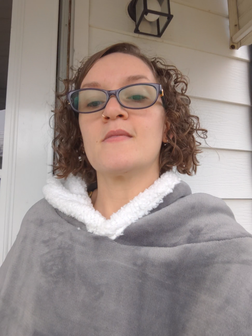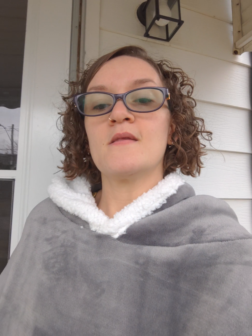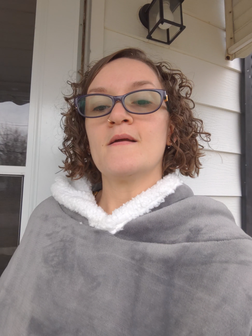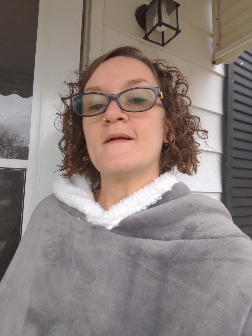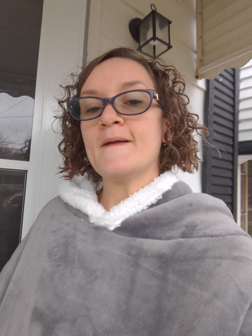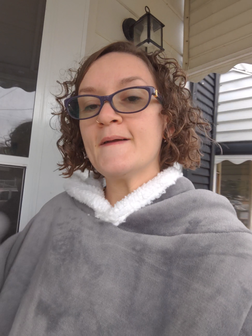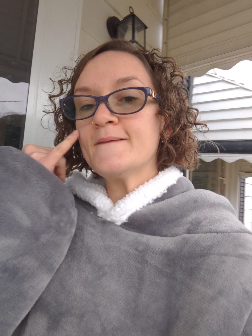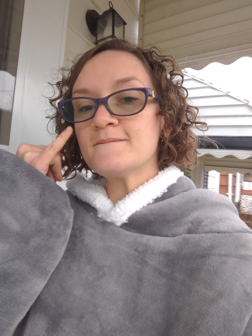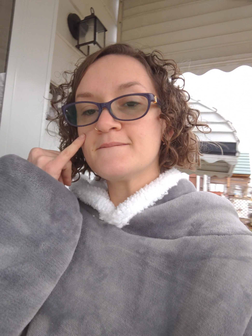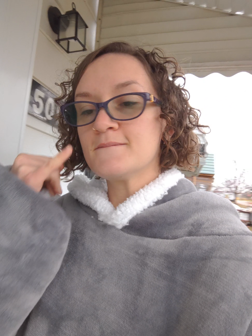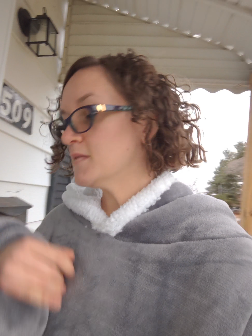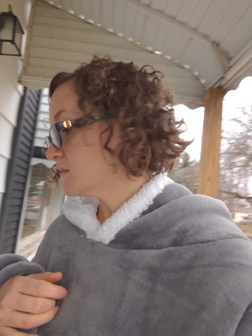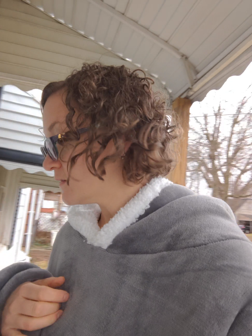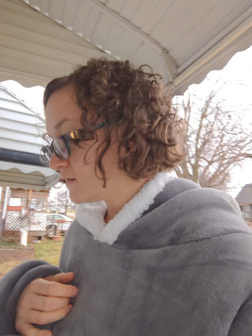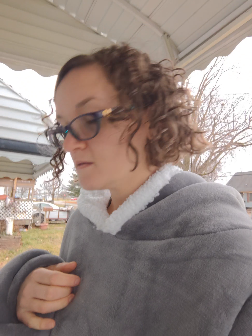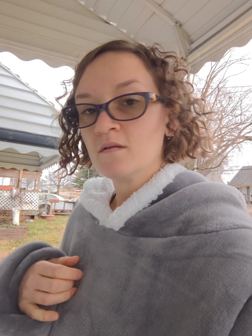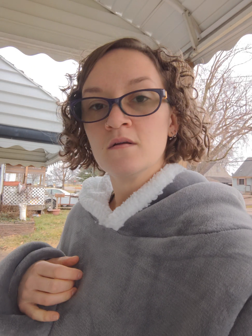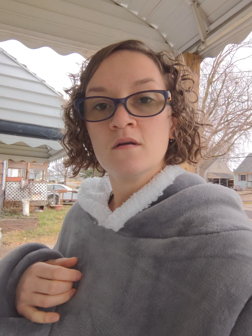if